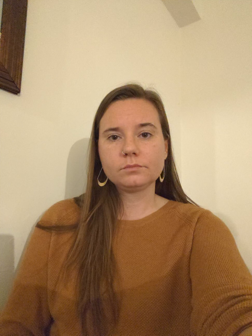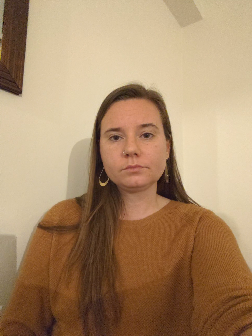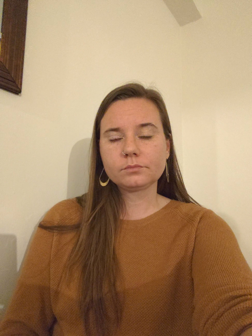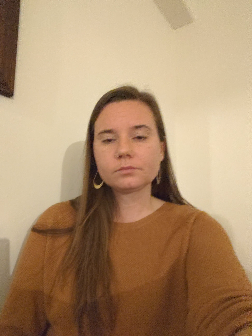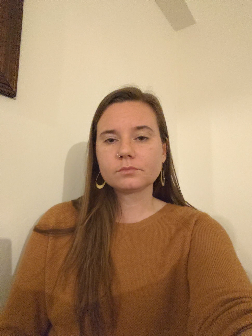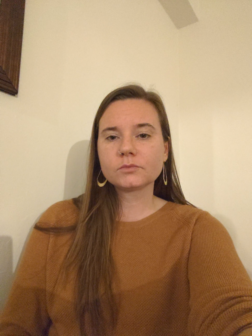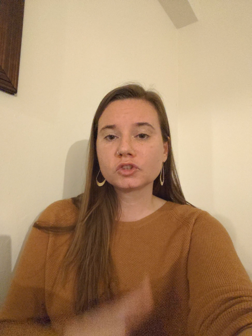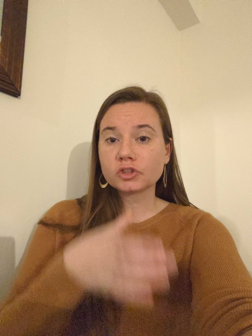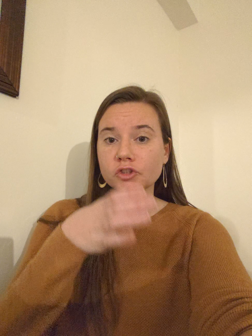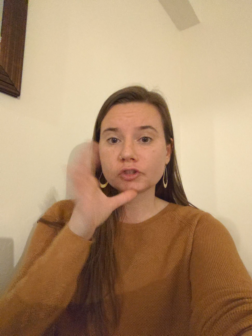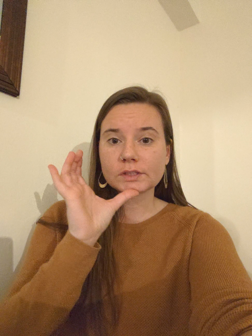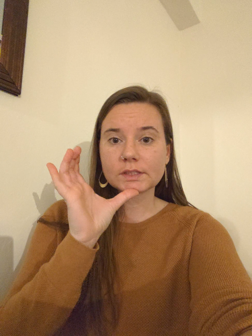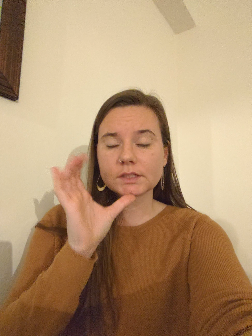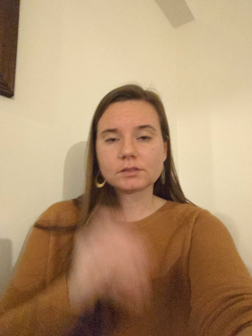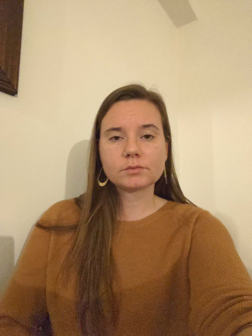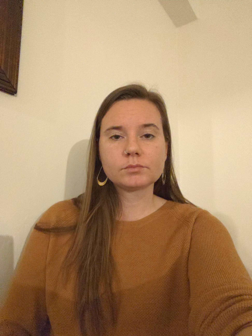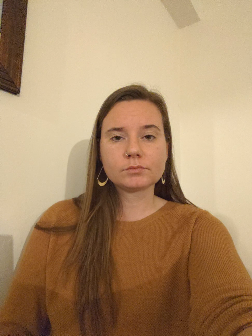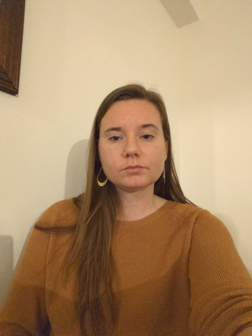drink